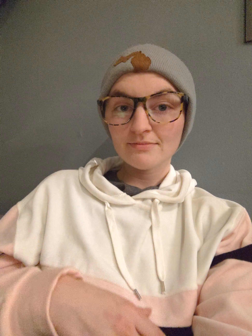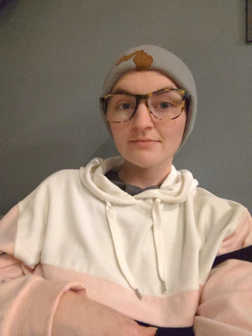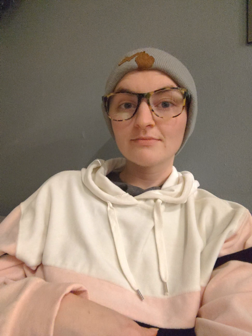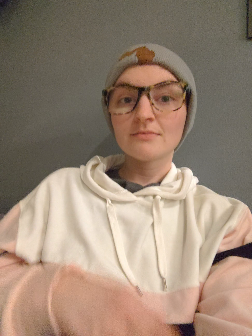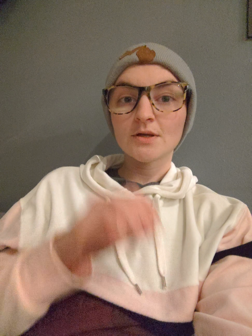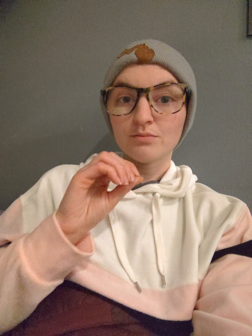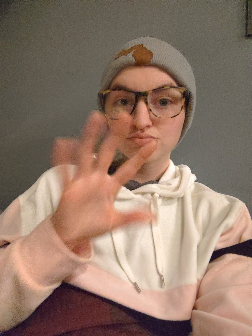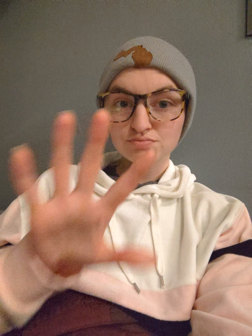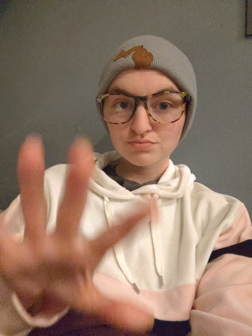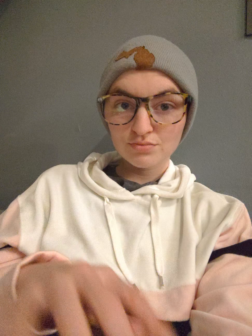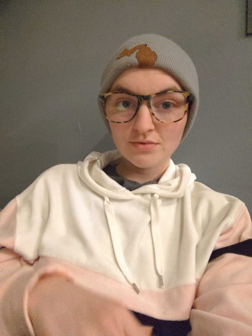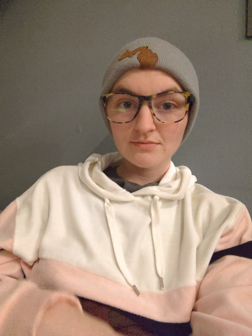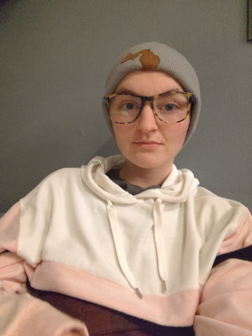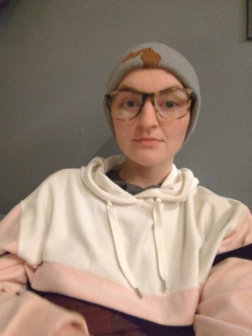blow